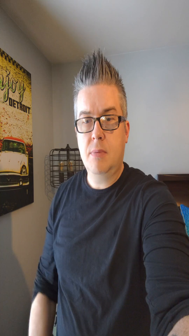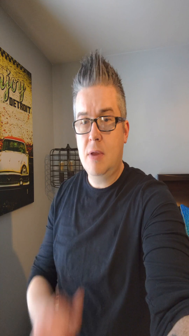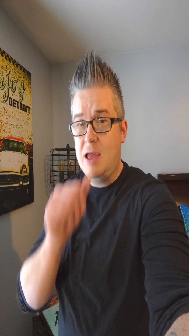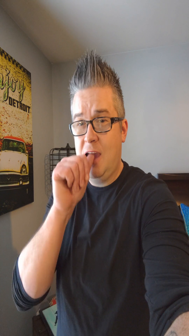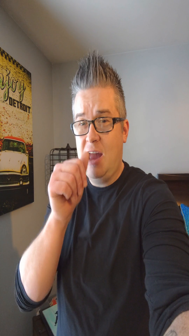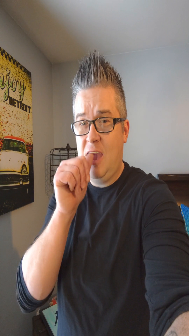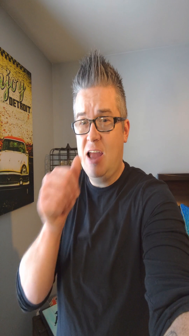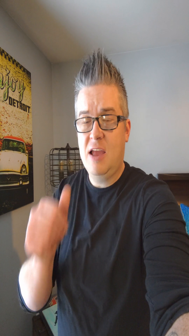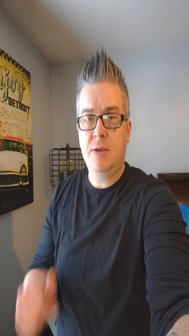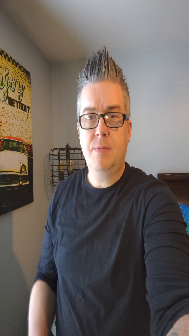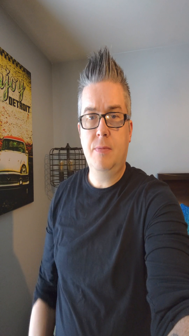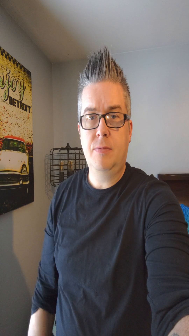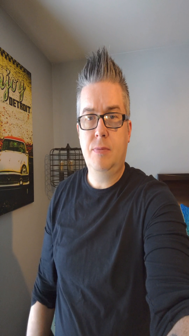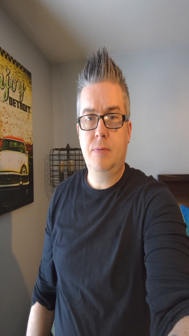nuts